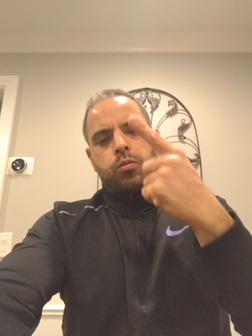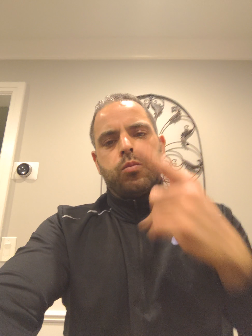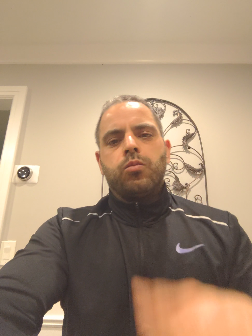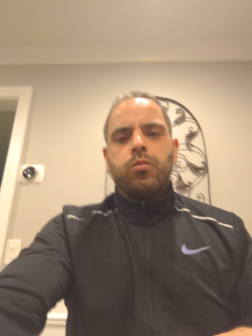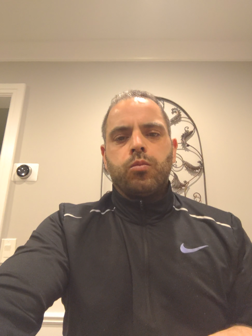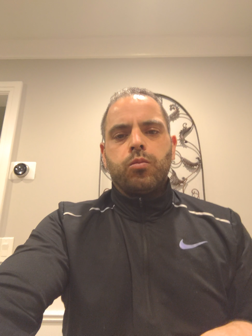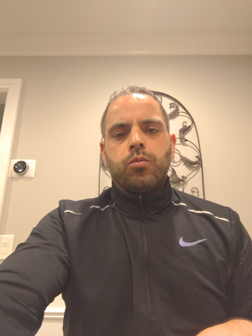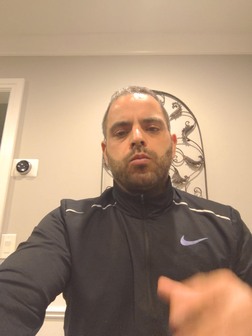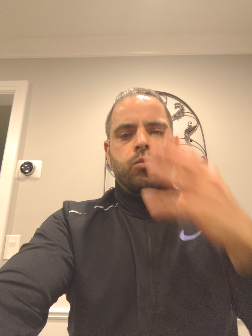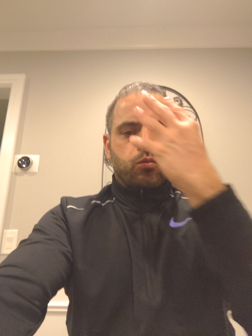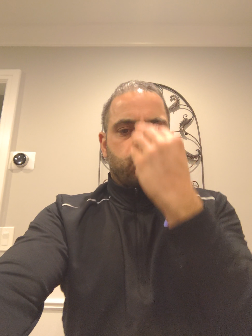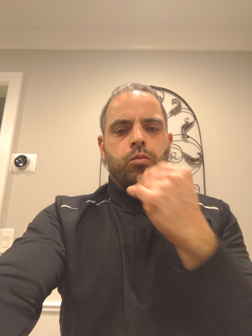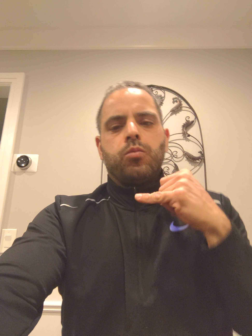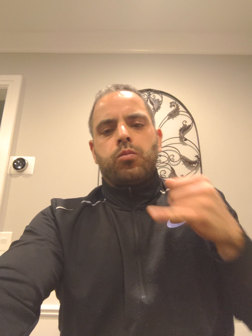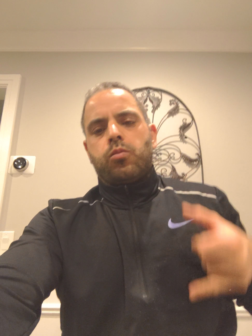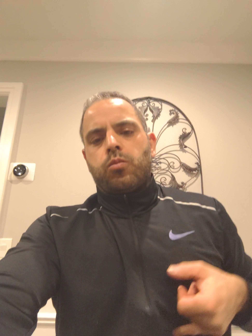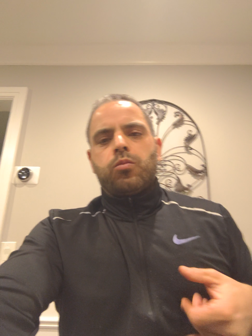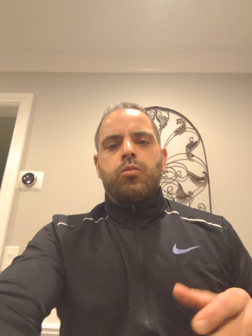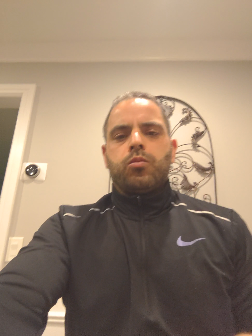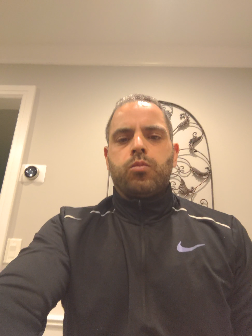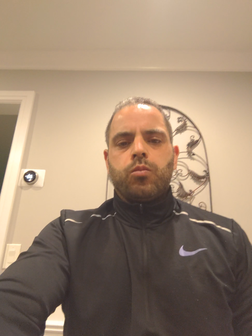pajamas